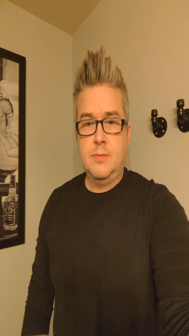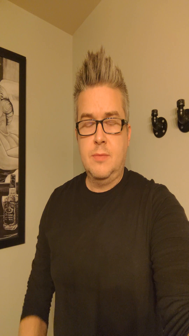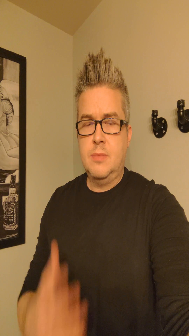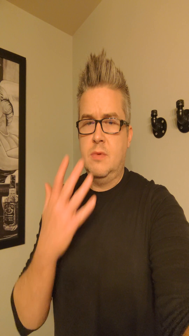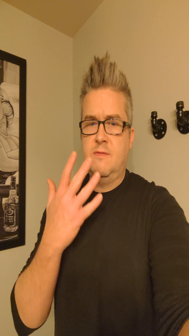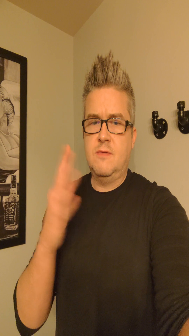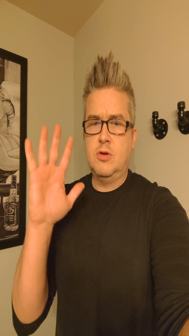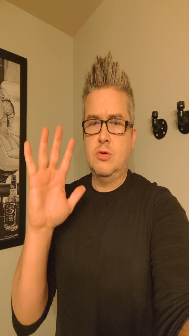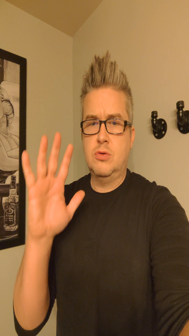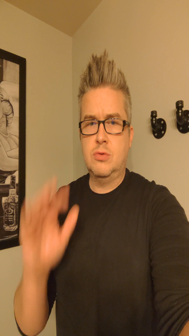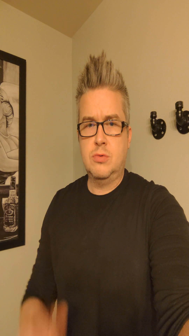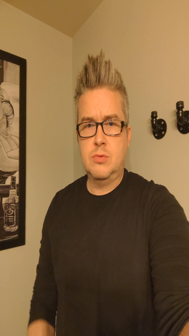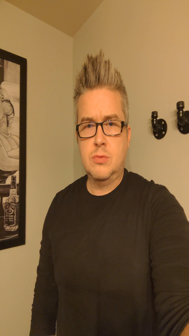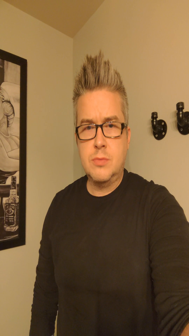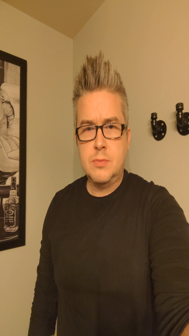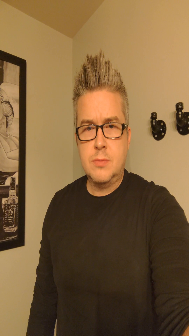finish